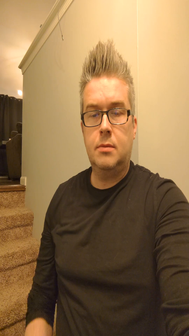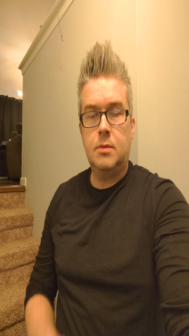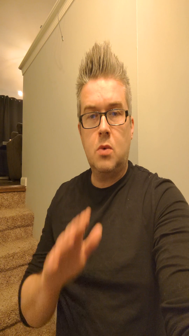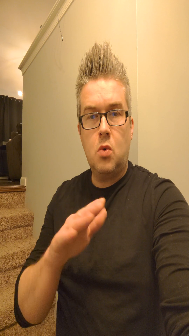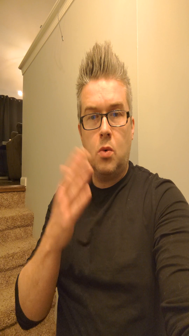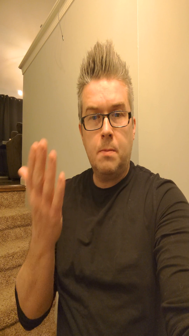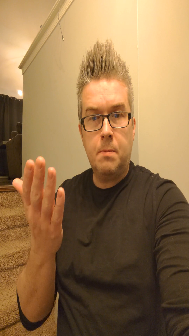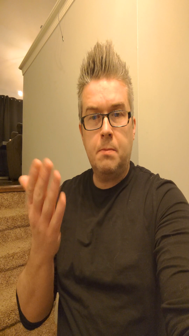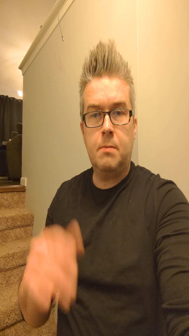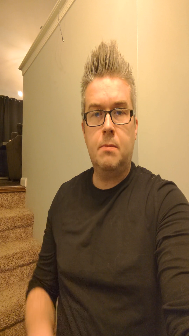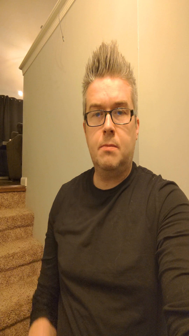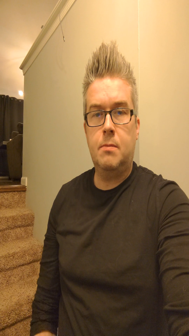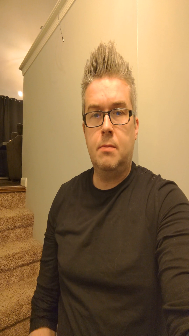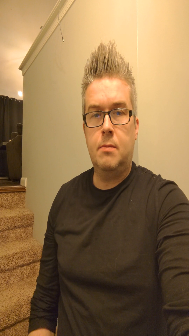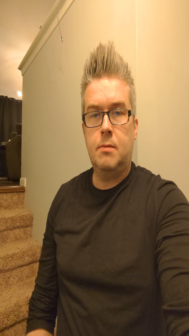open